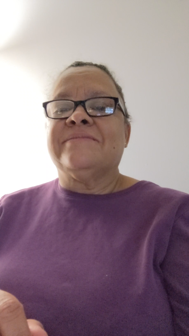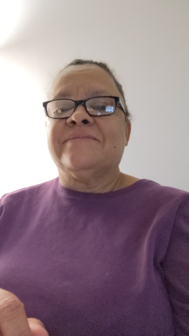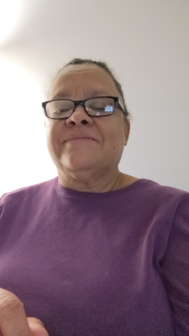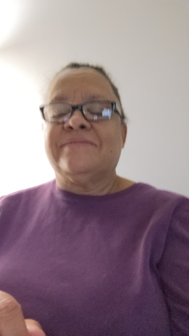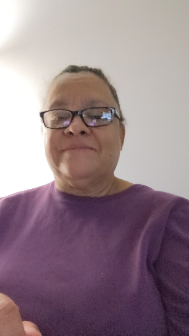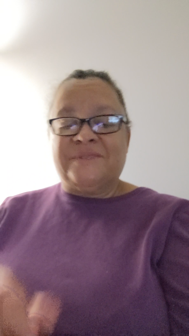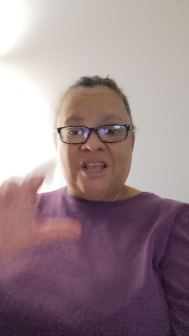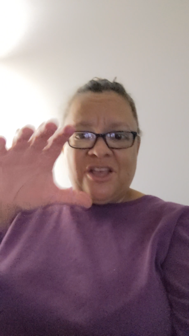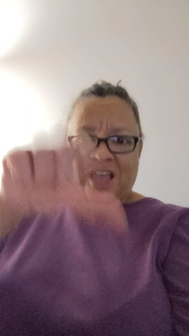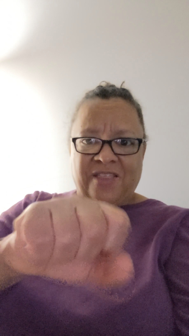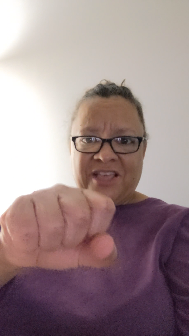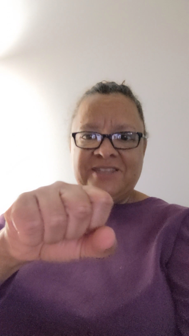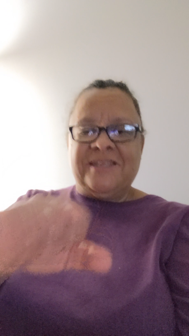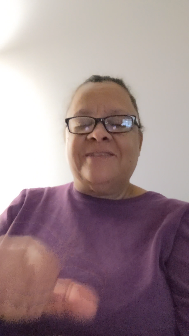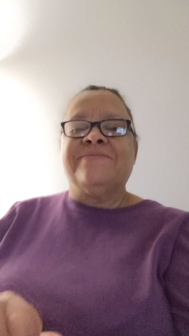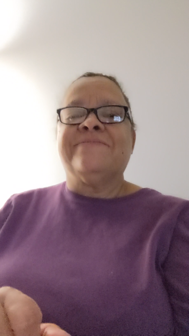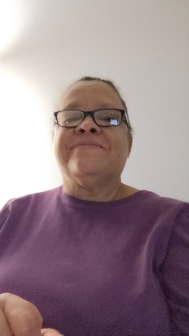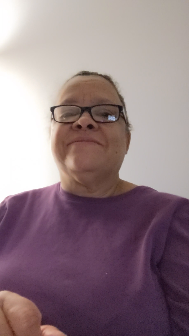catch